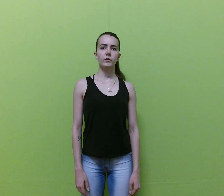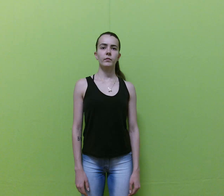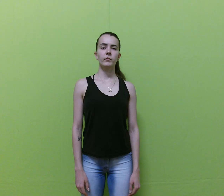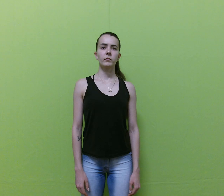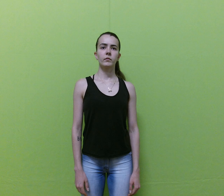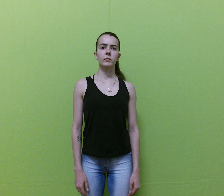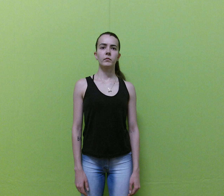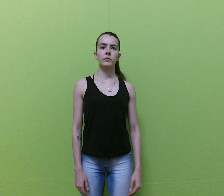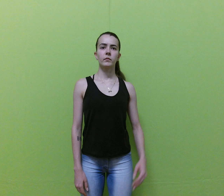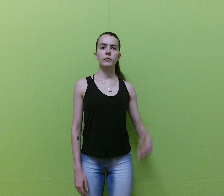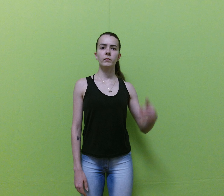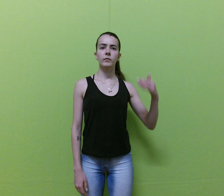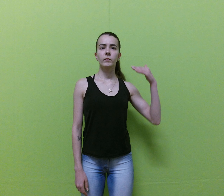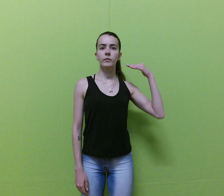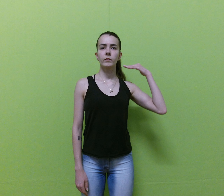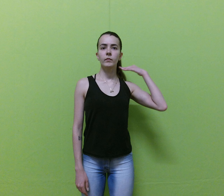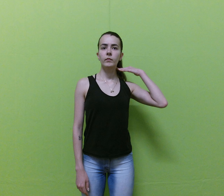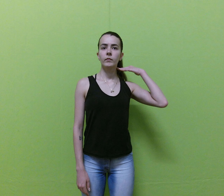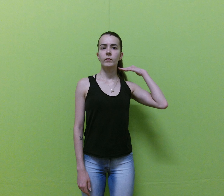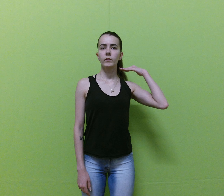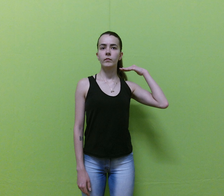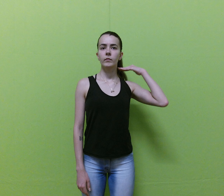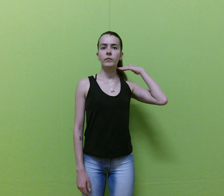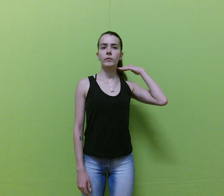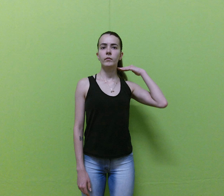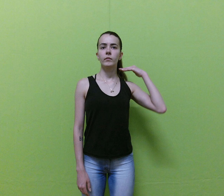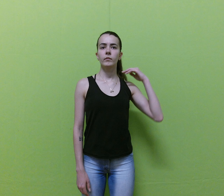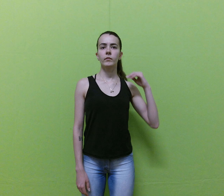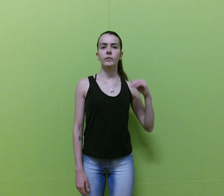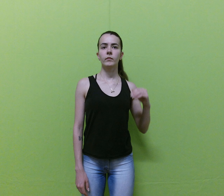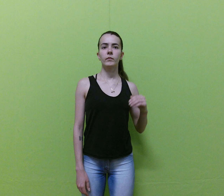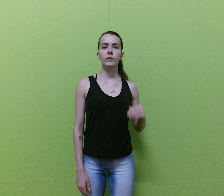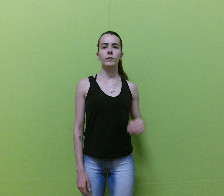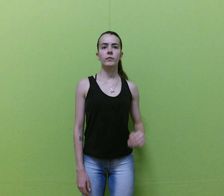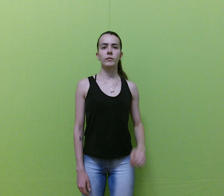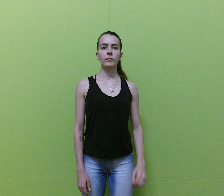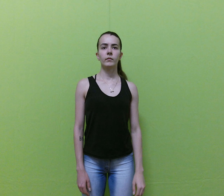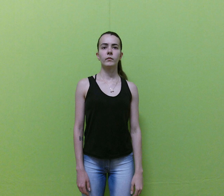banco